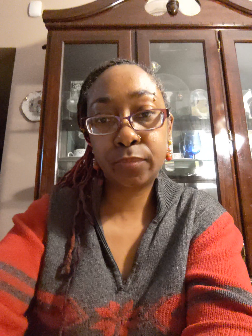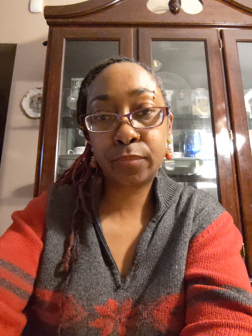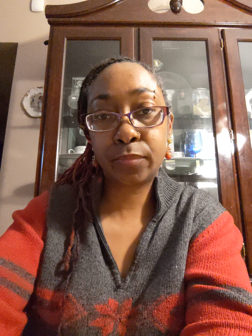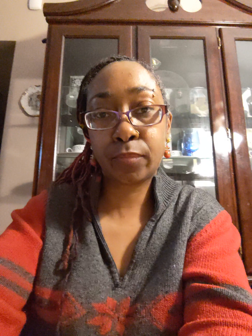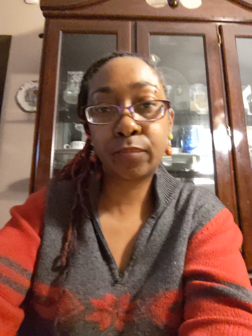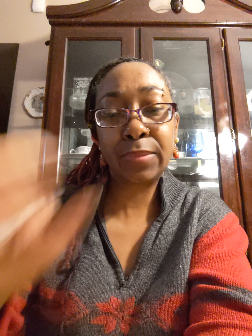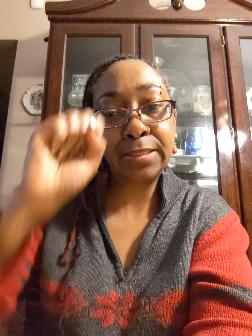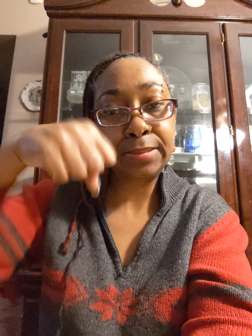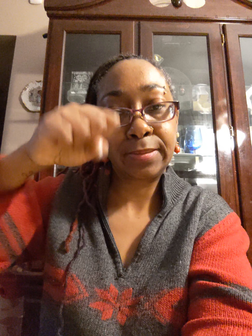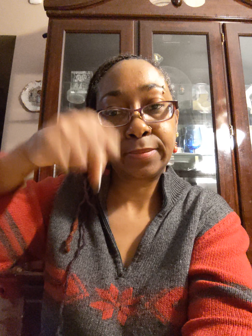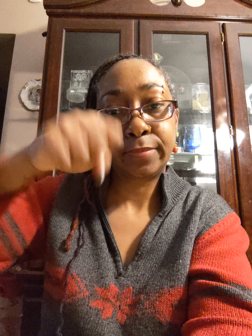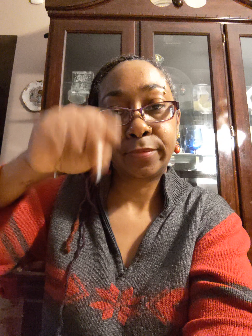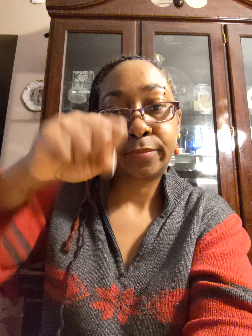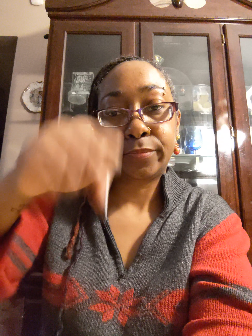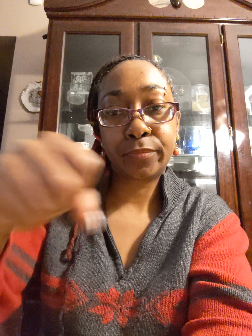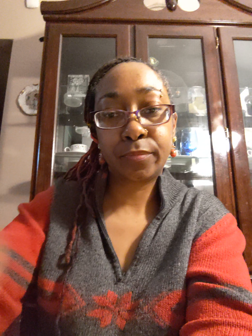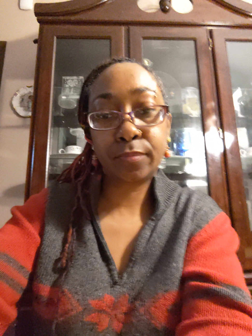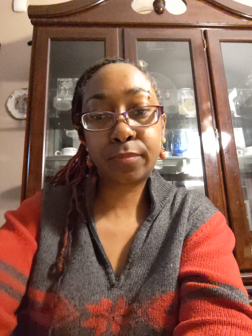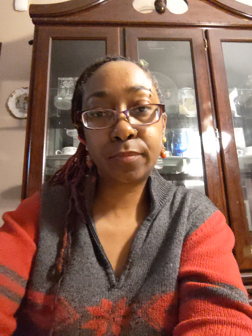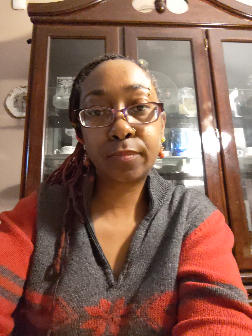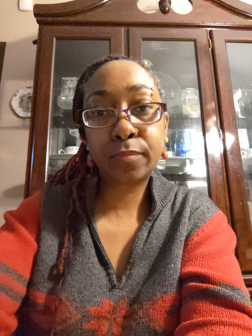yes